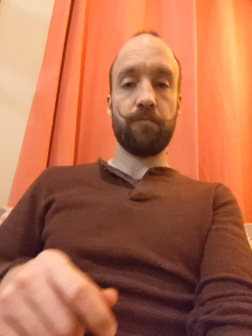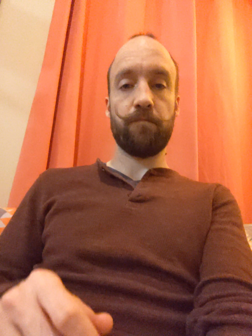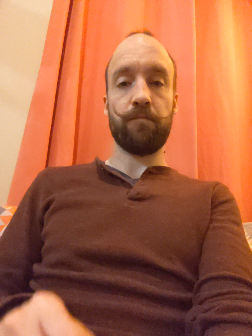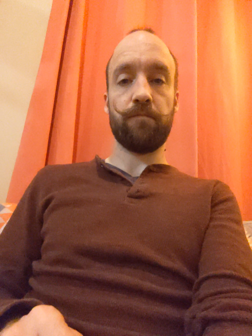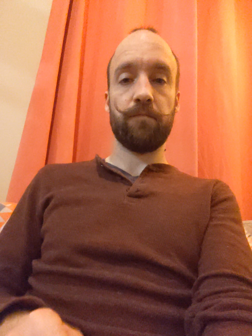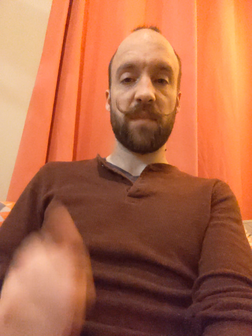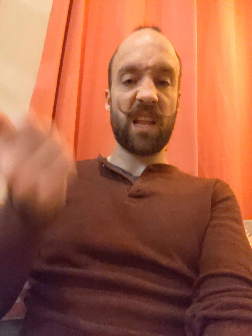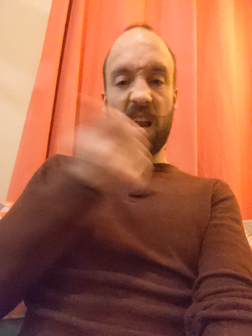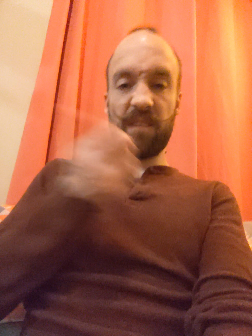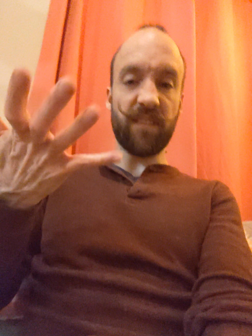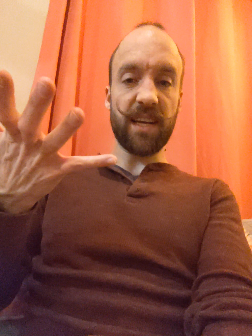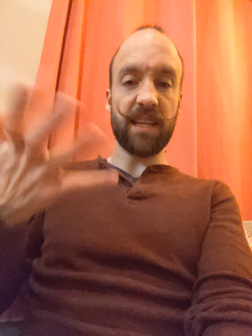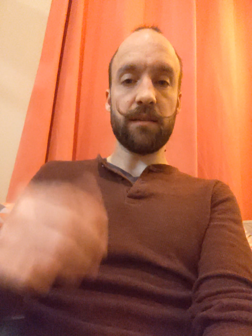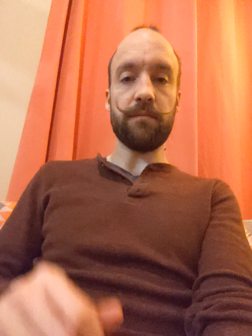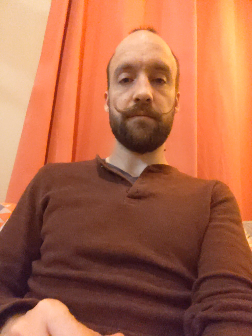every